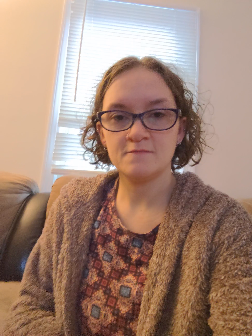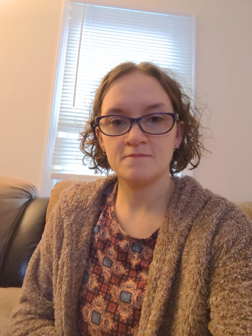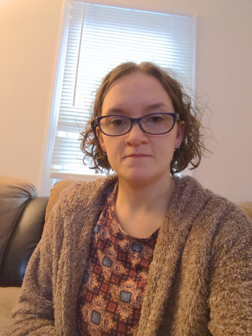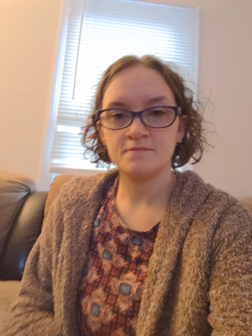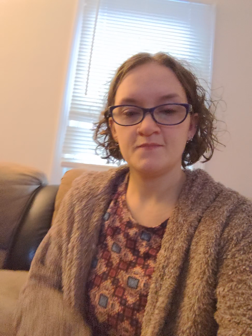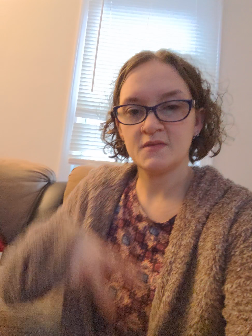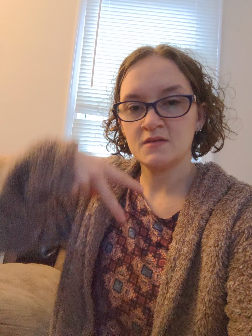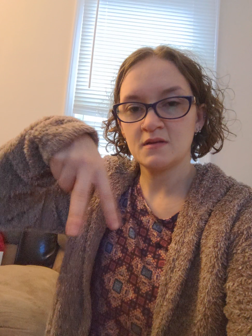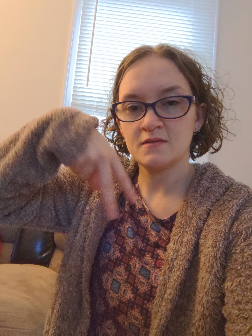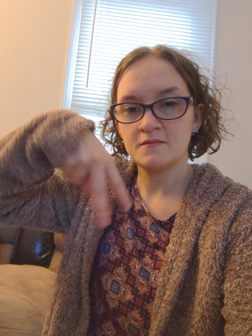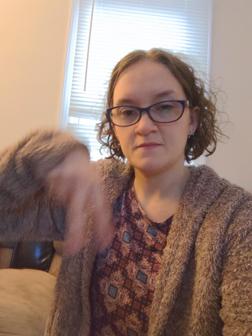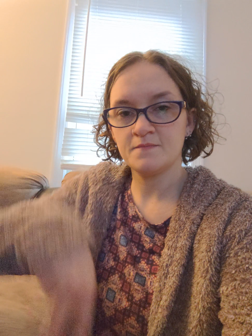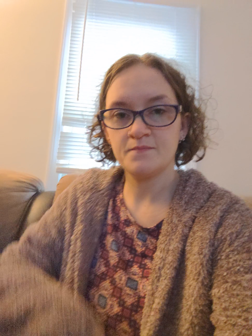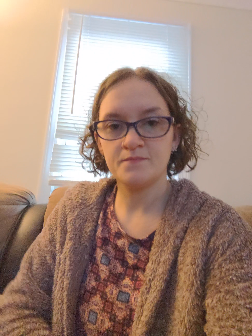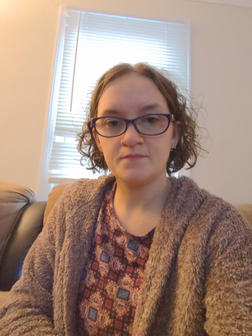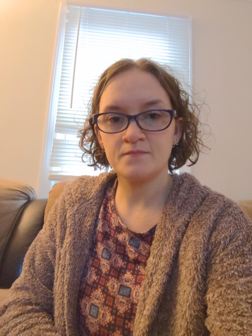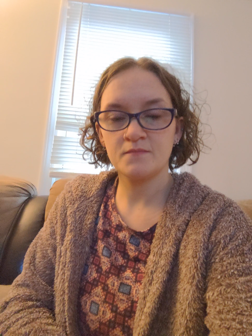dance